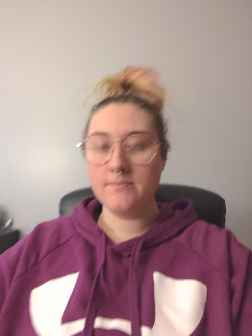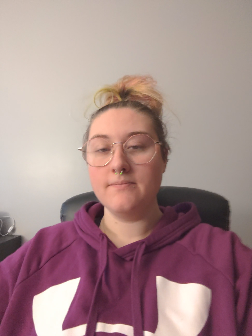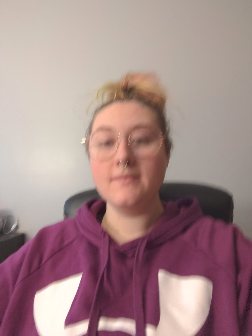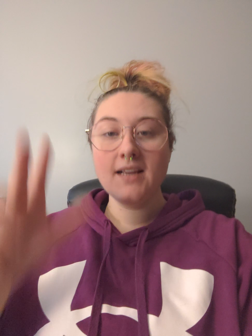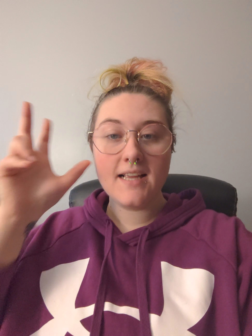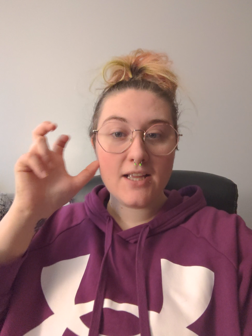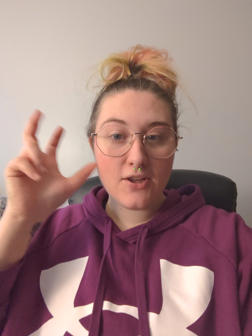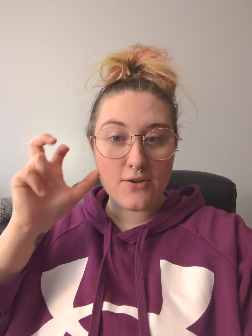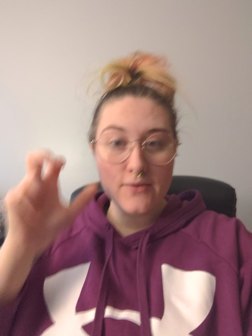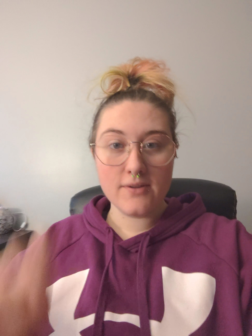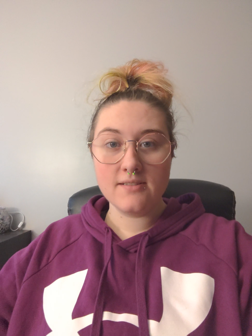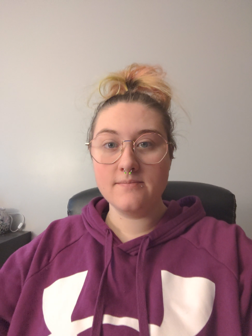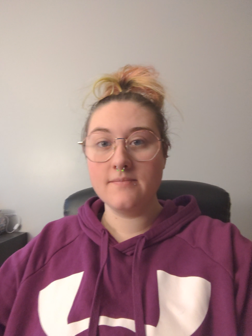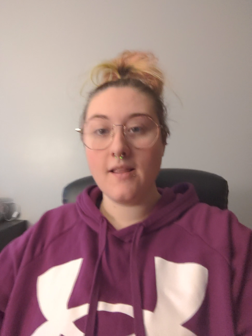hear